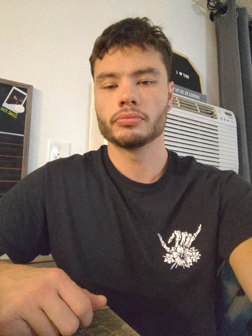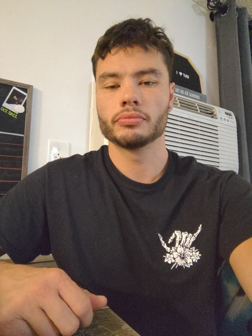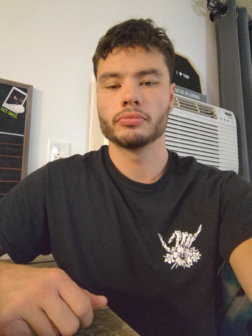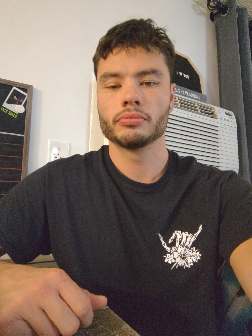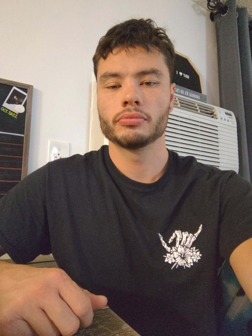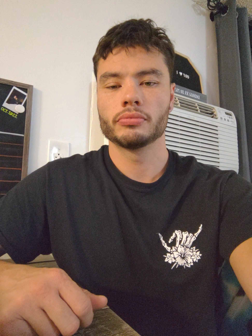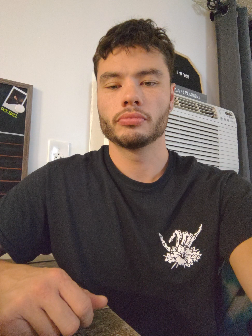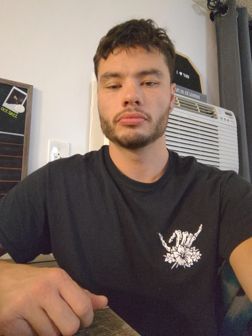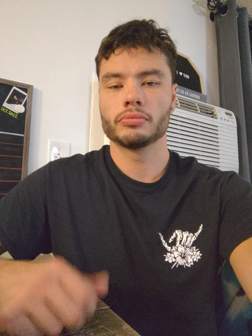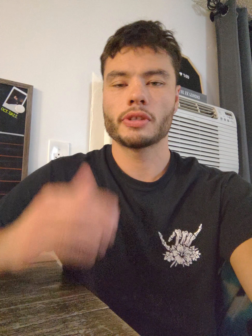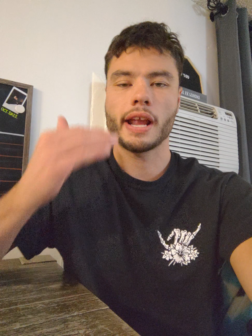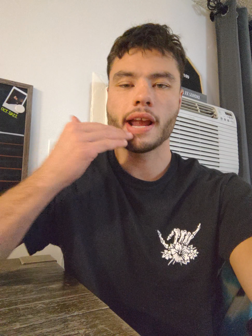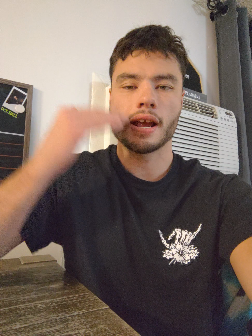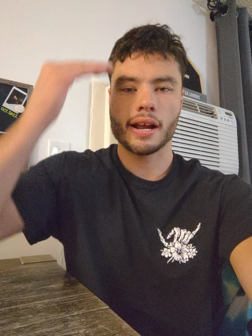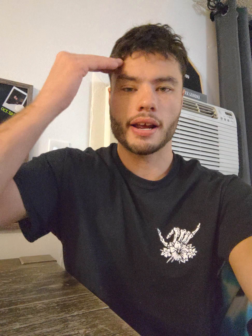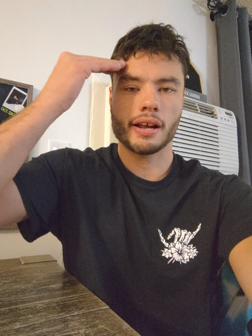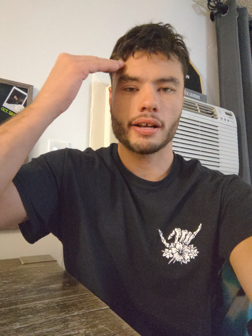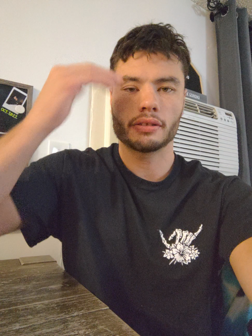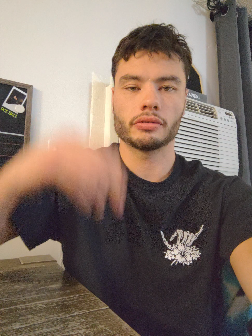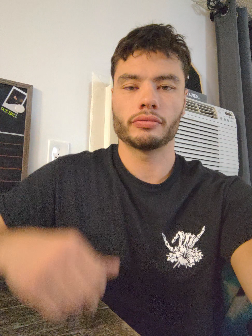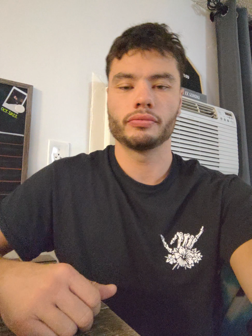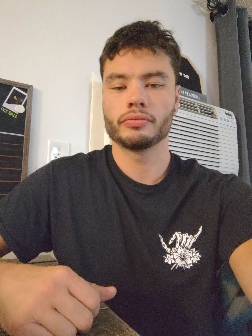head